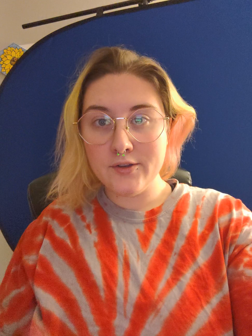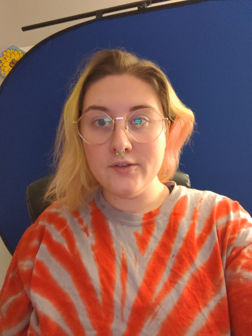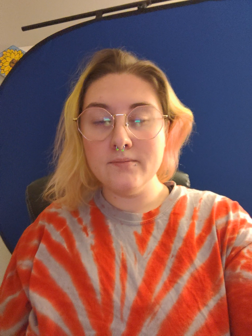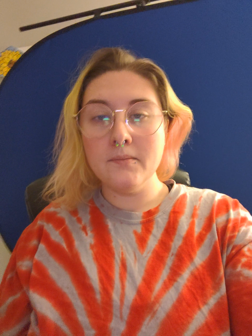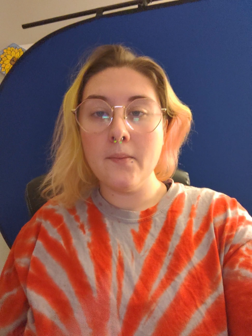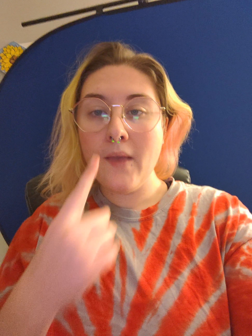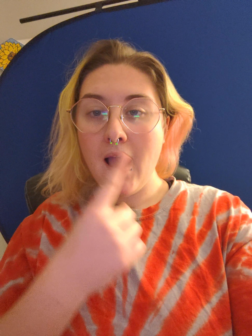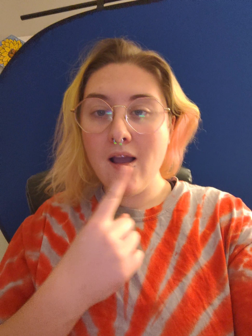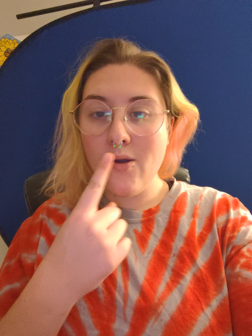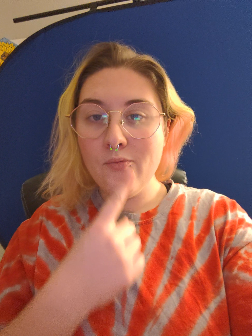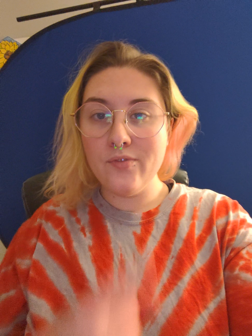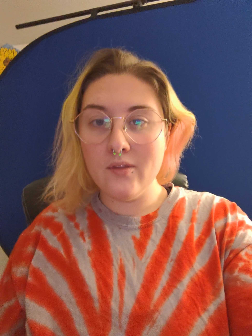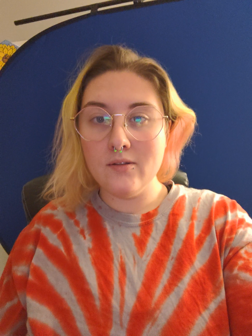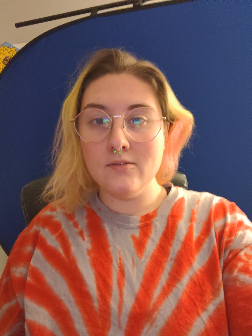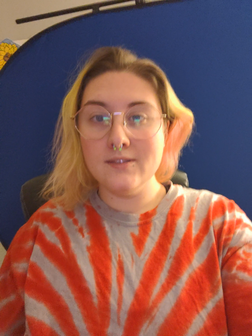mouth